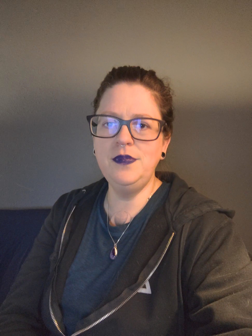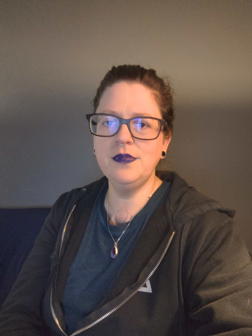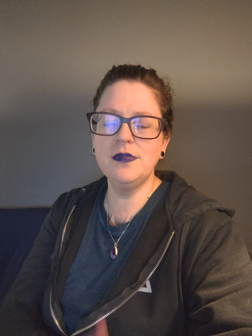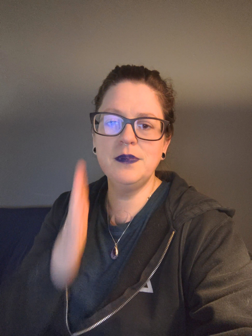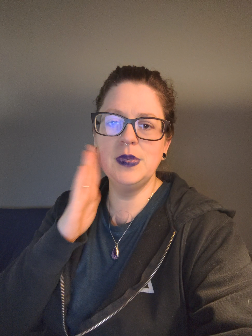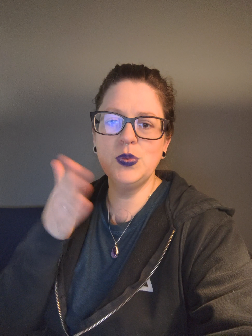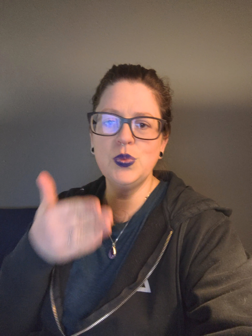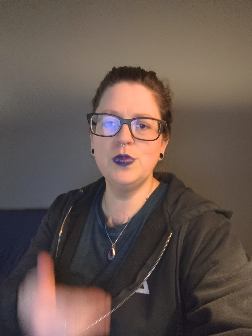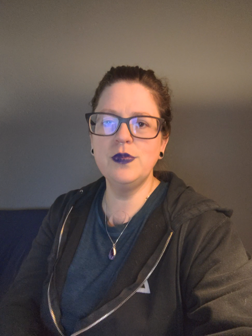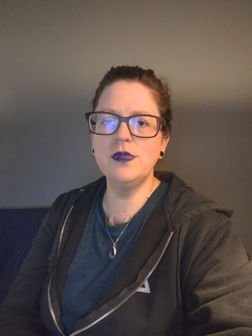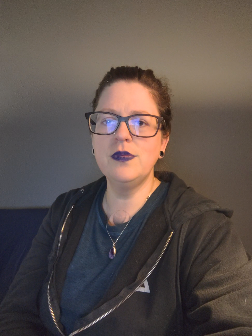bedroom